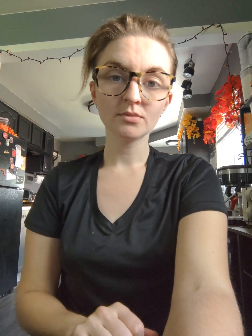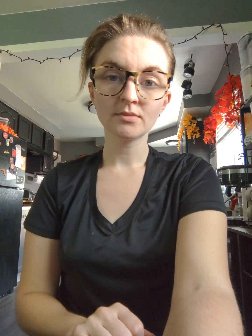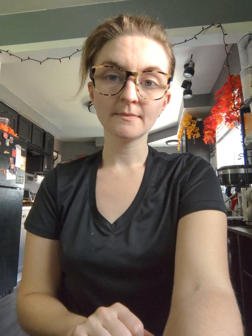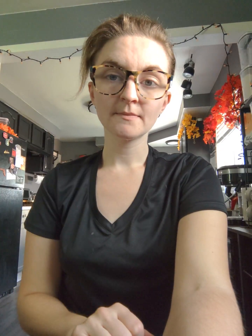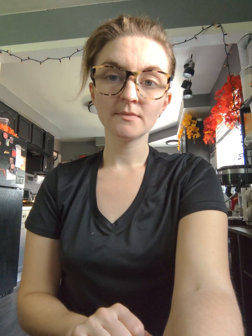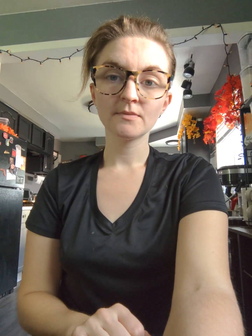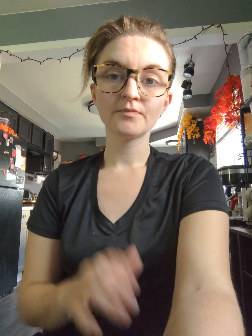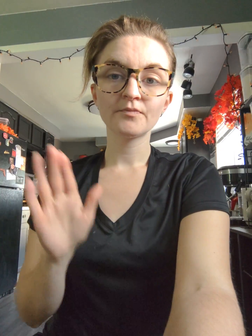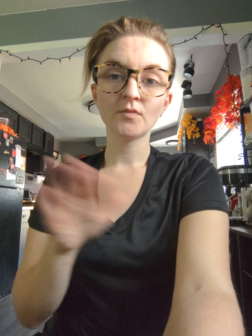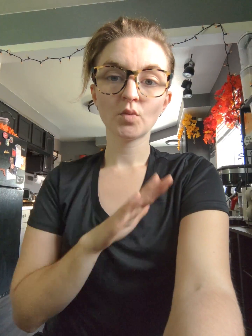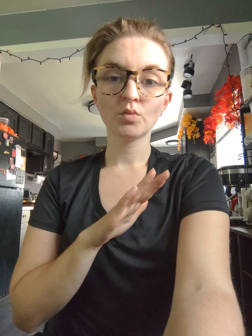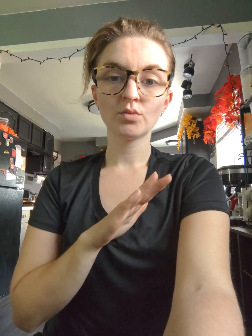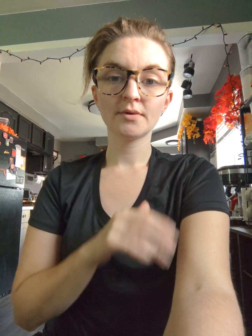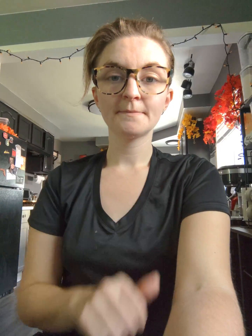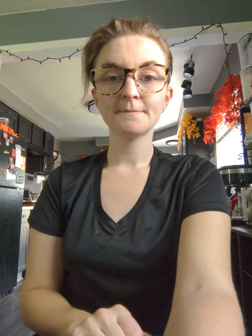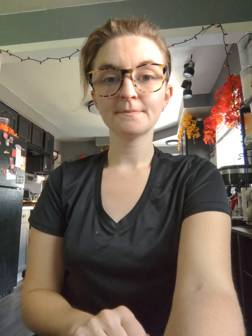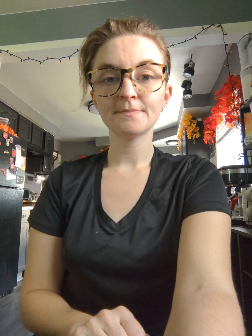full